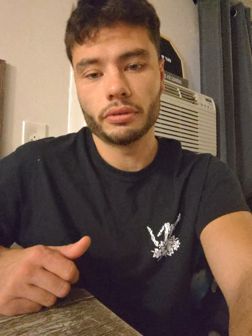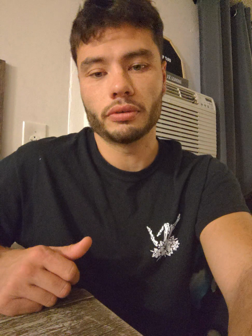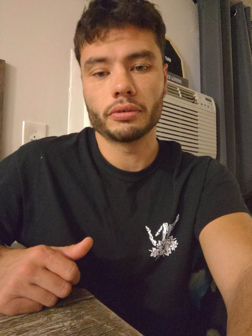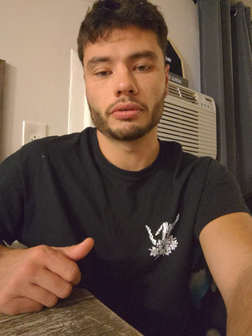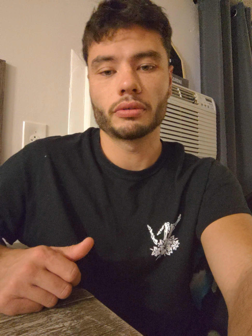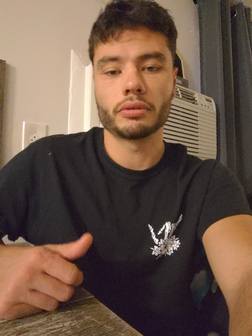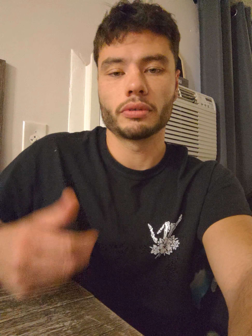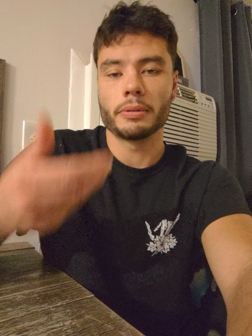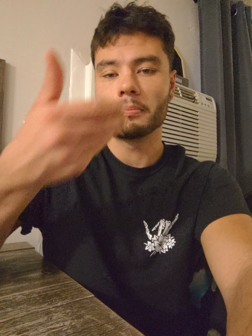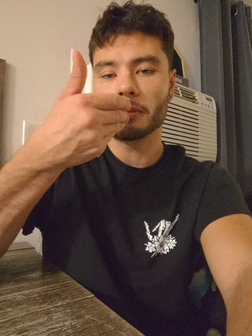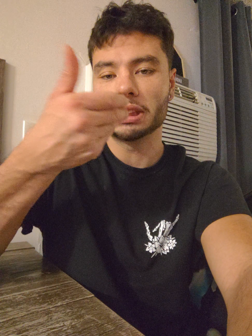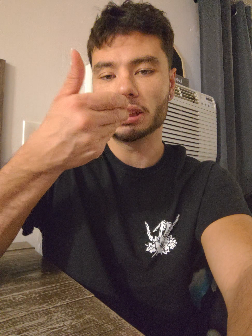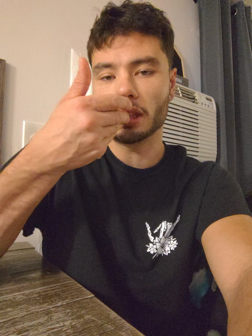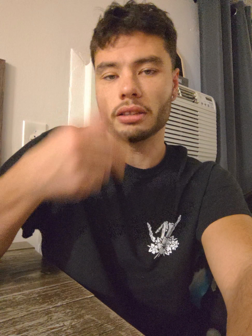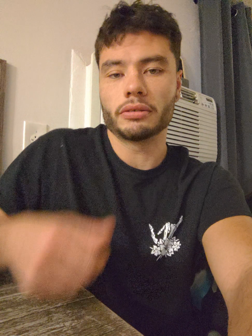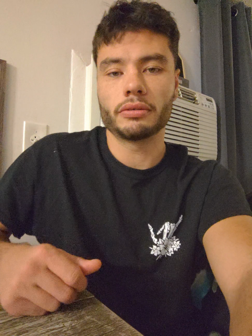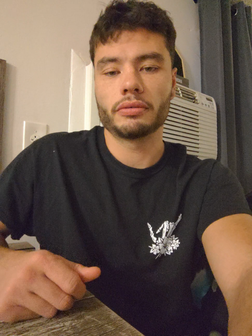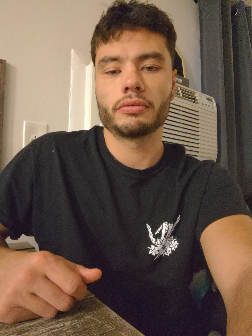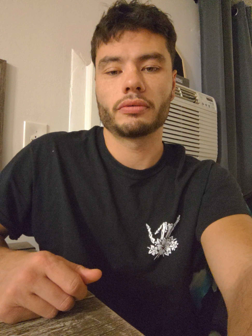pizza